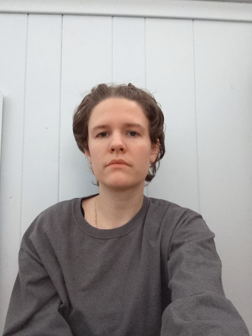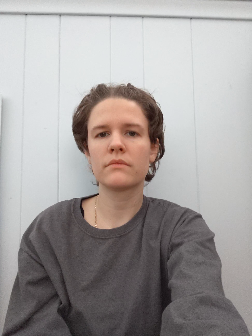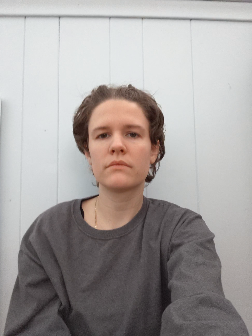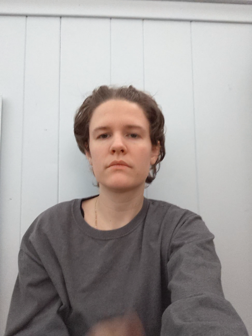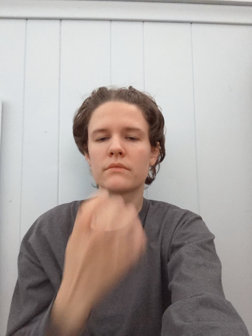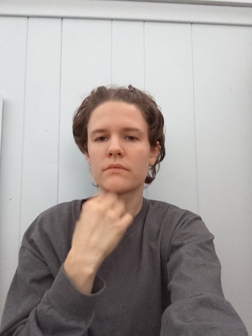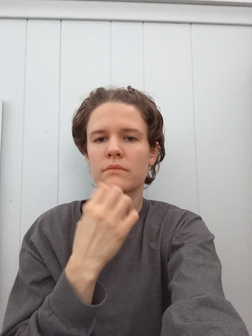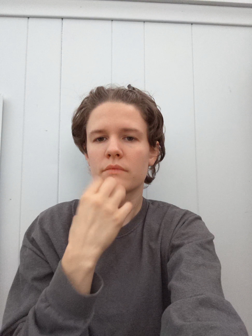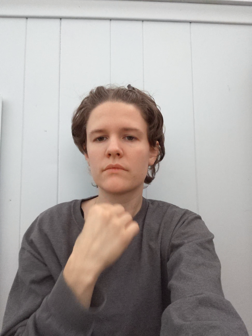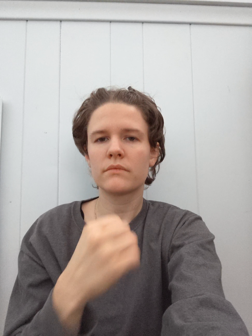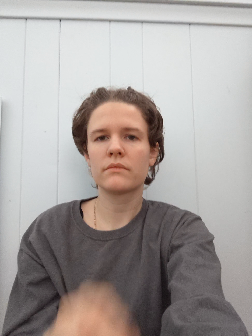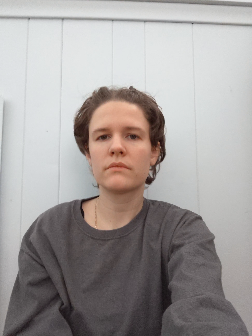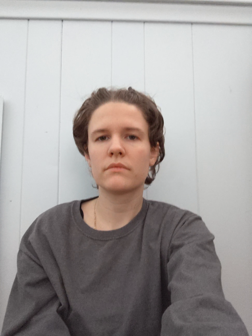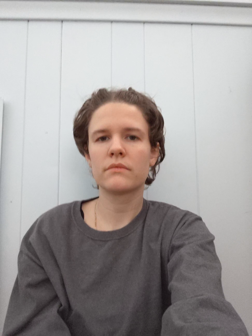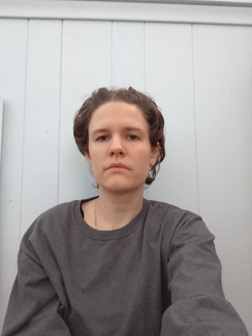underwear